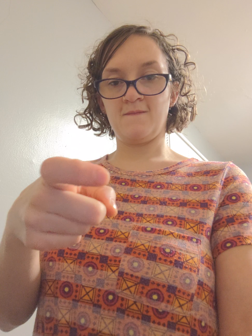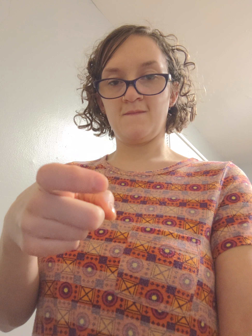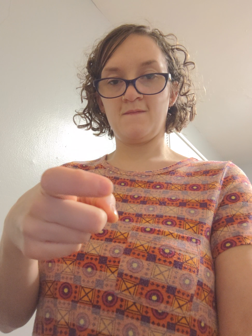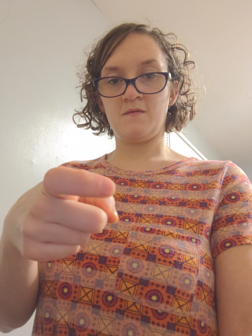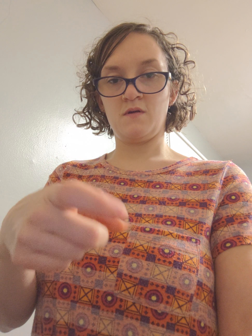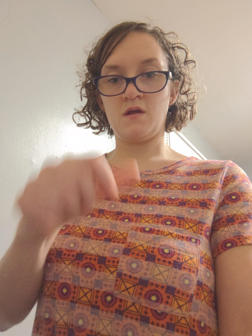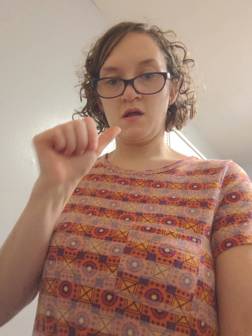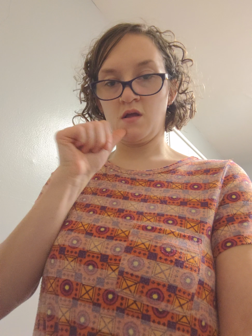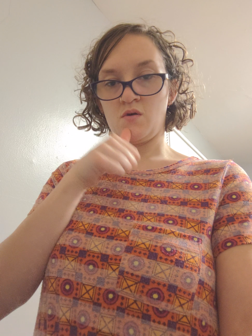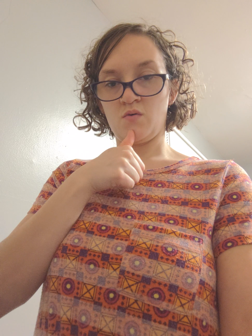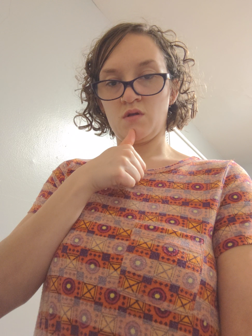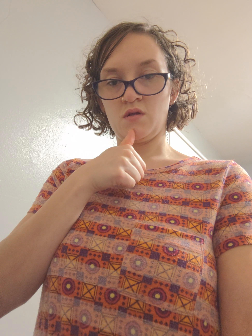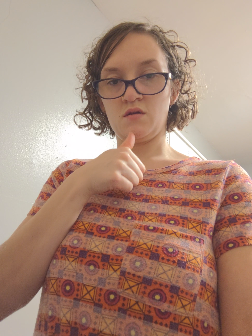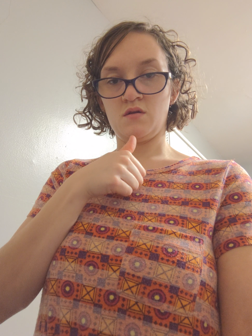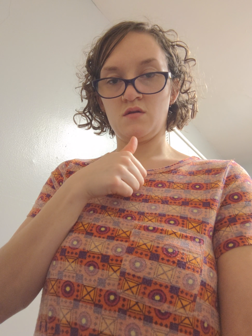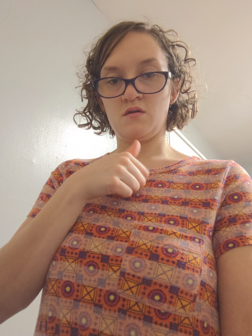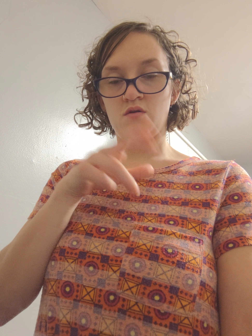owie